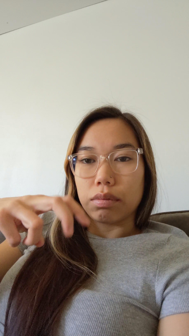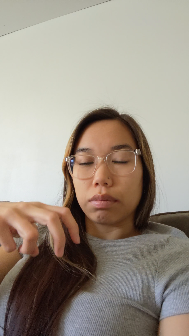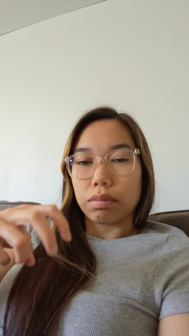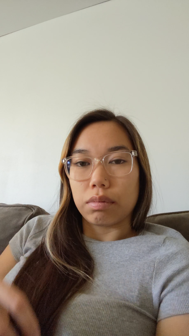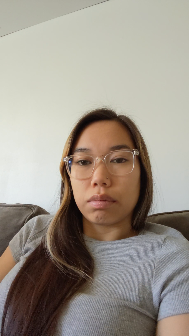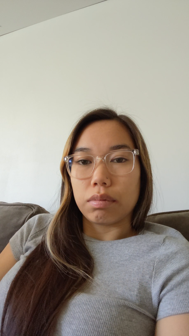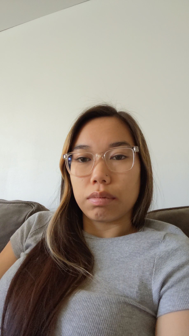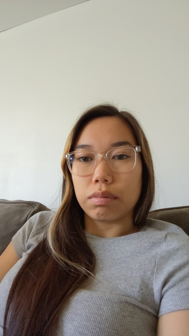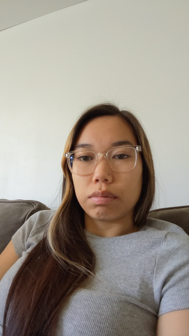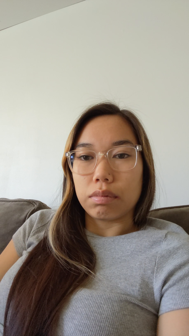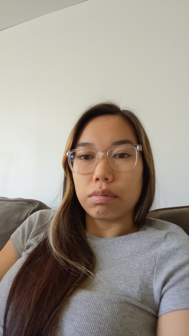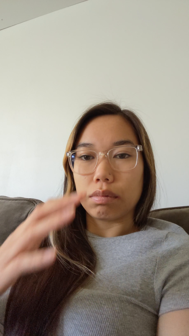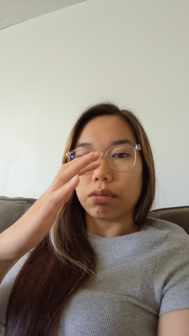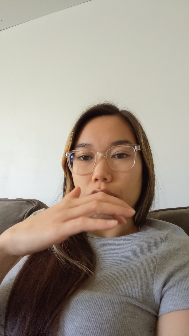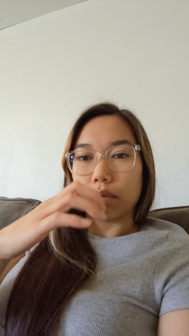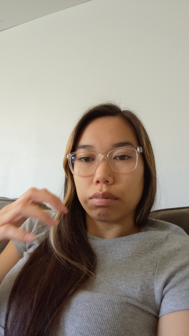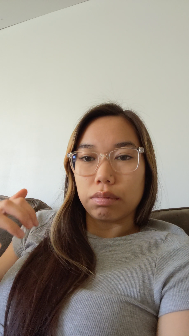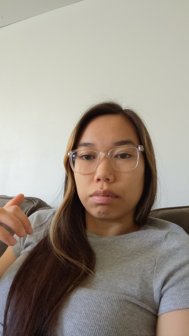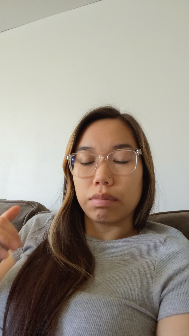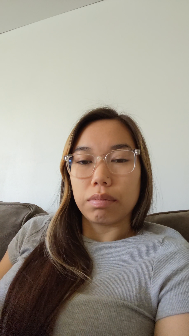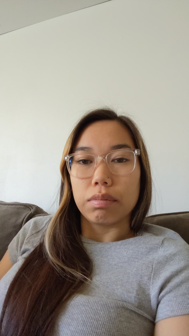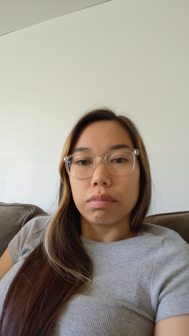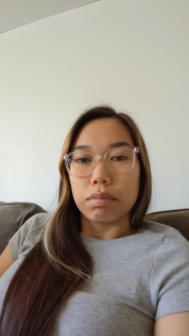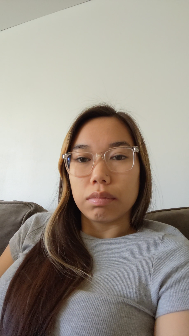grapes